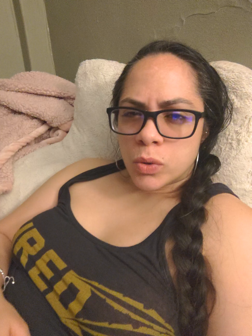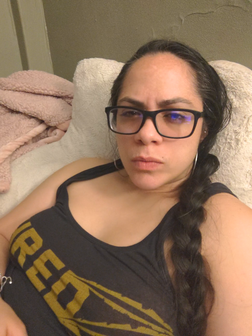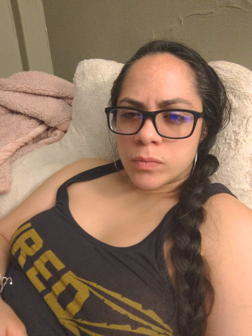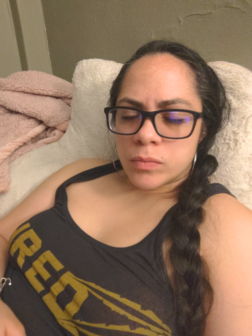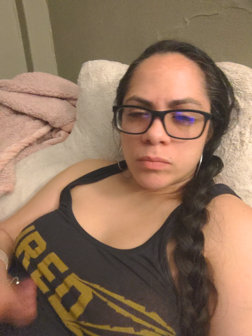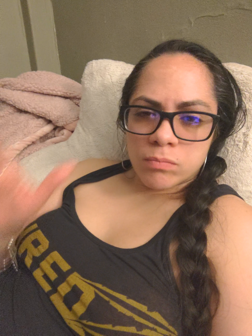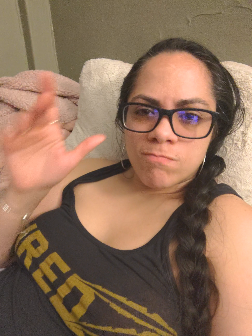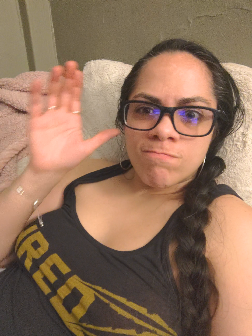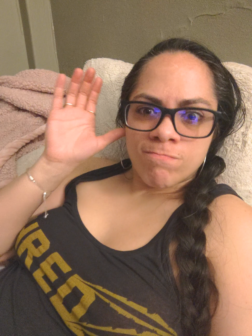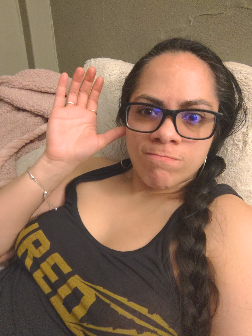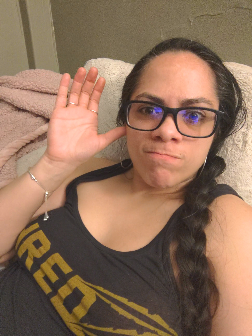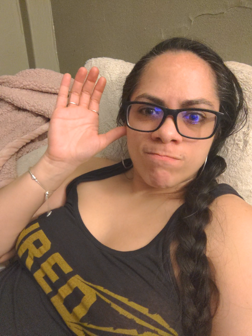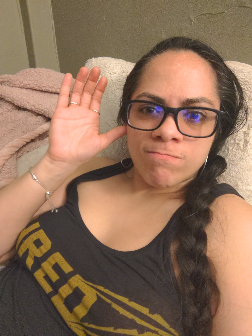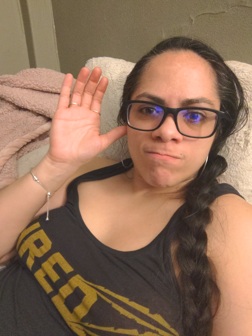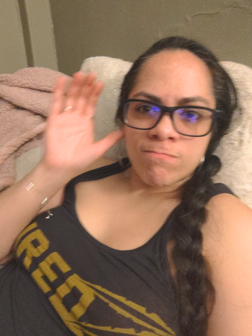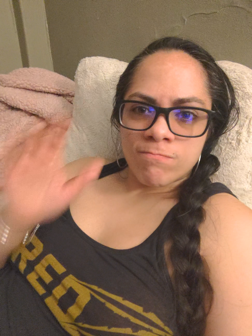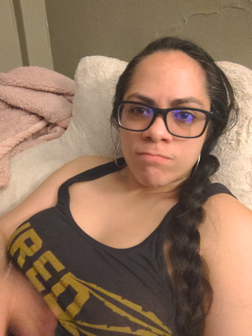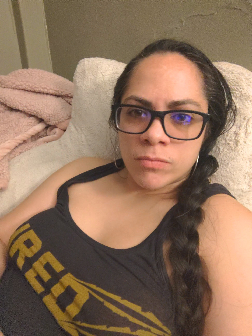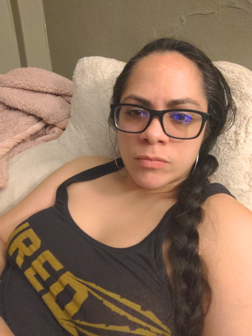listen